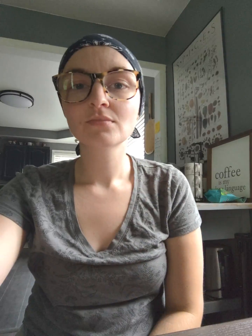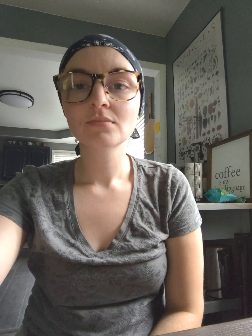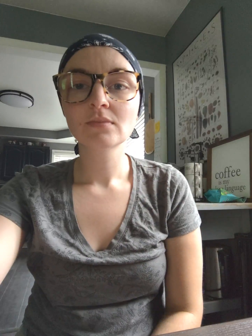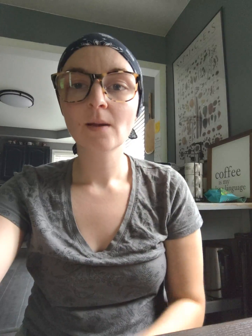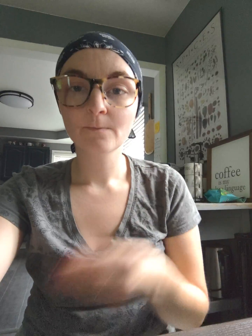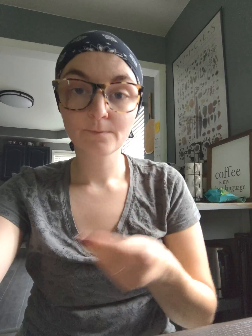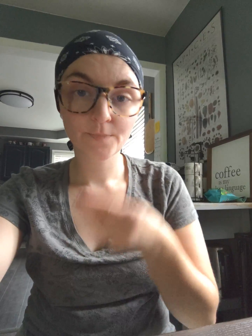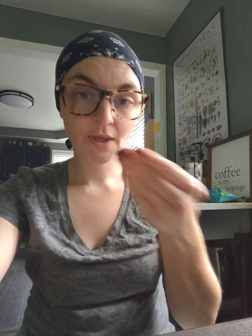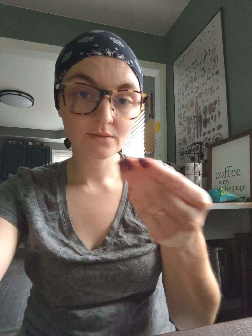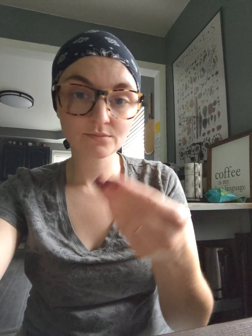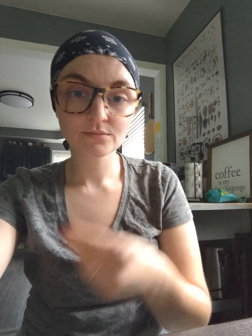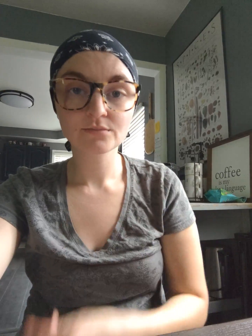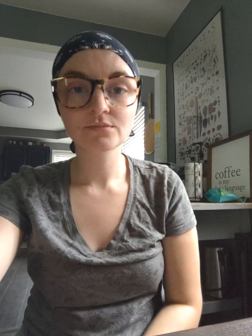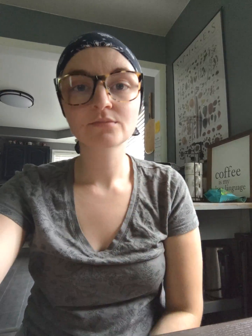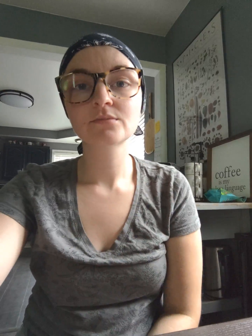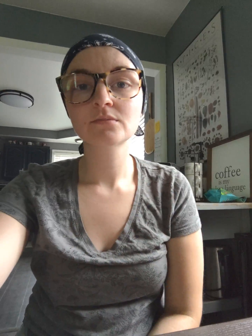buy